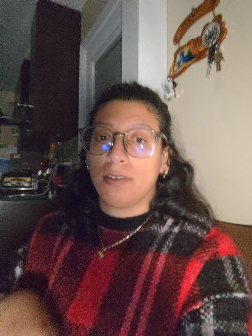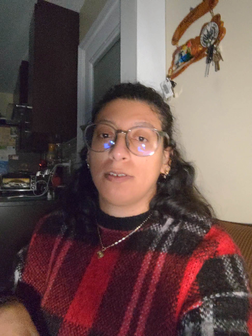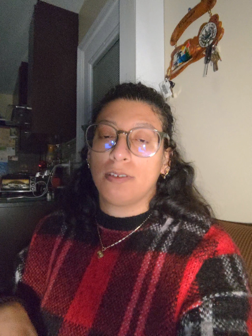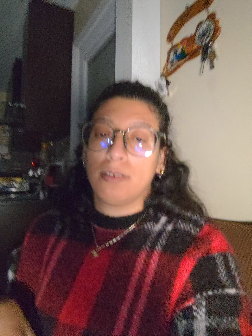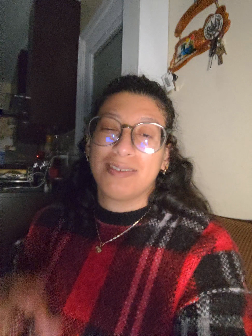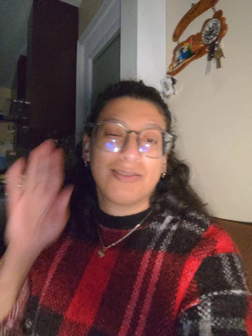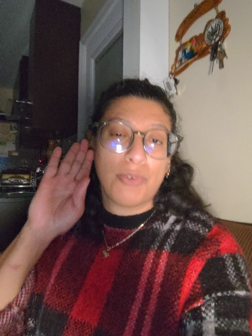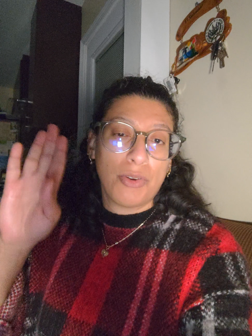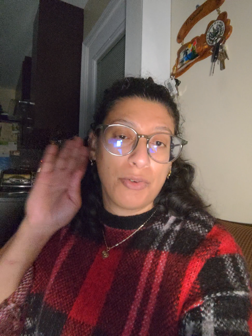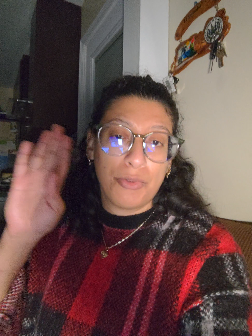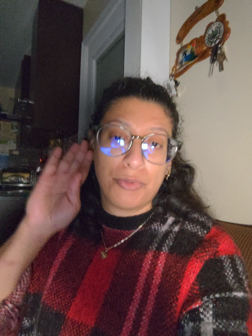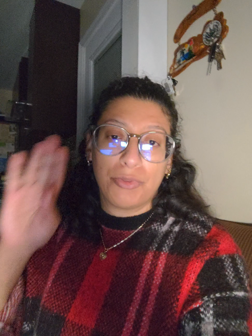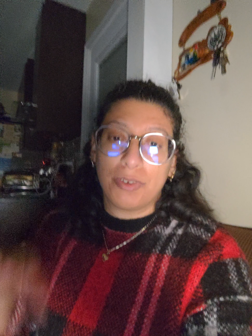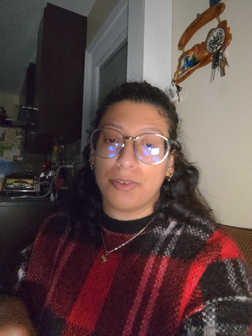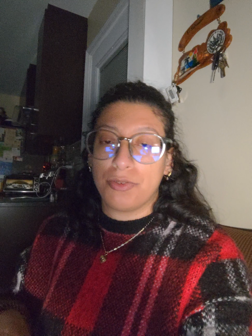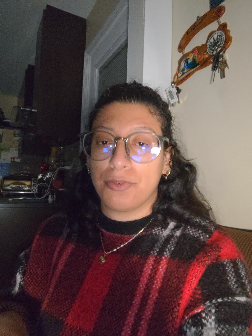dog